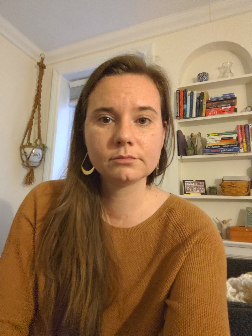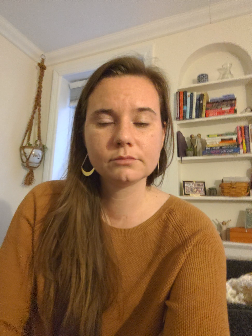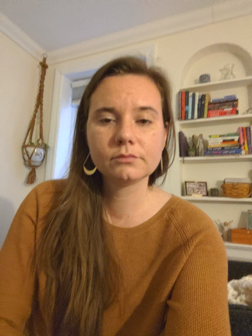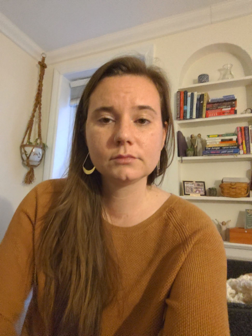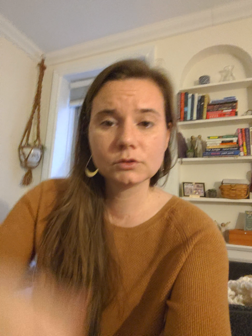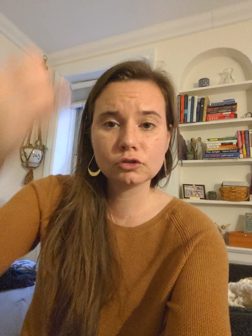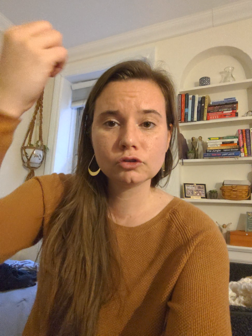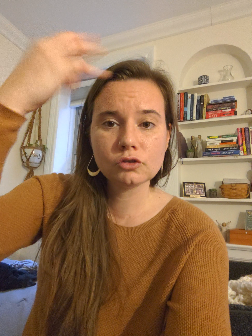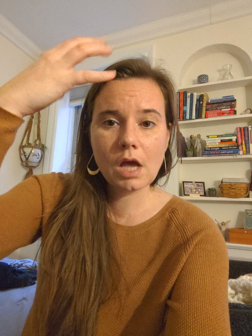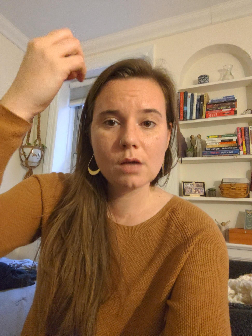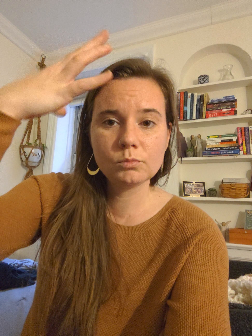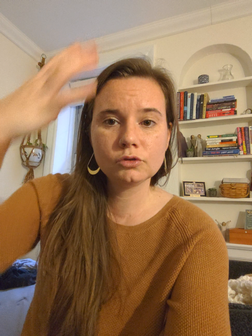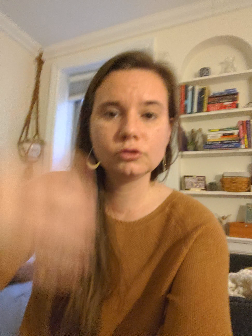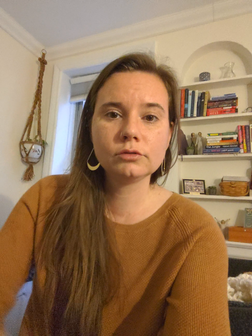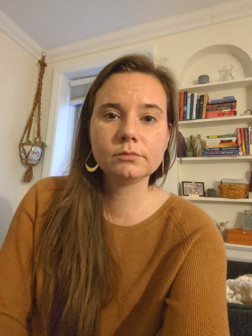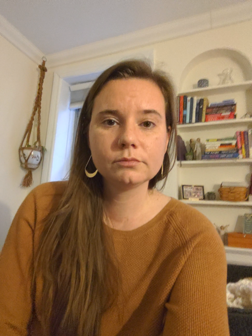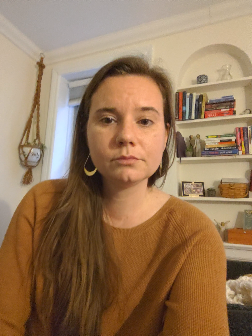shower